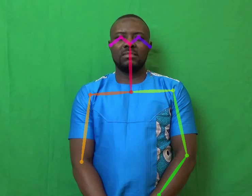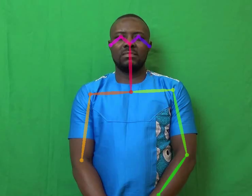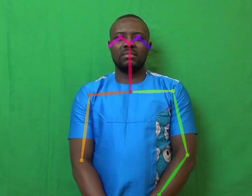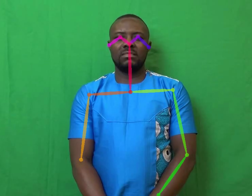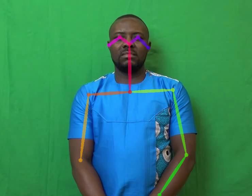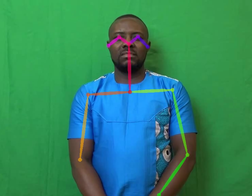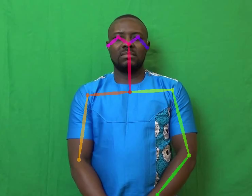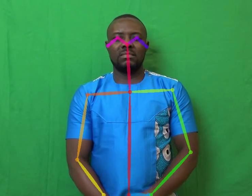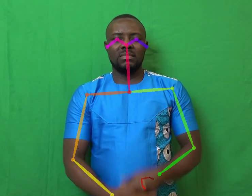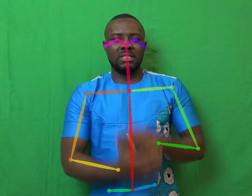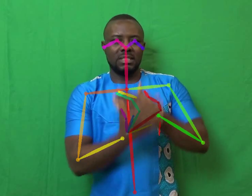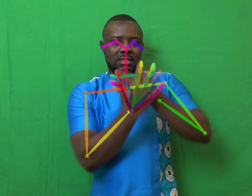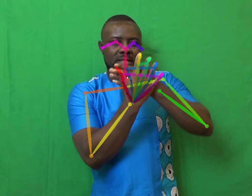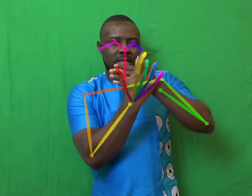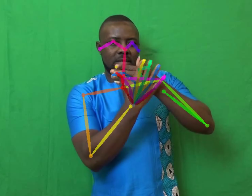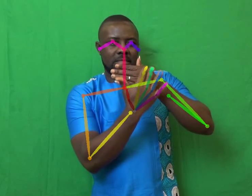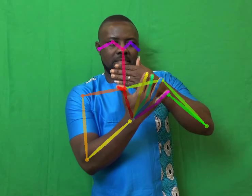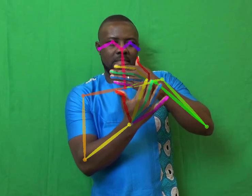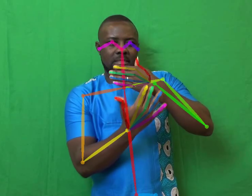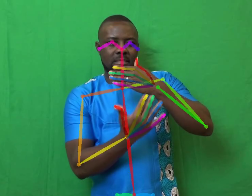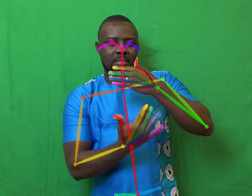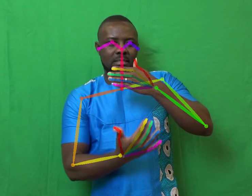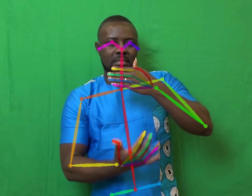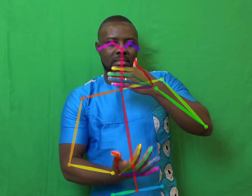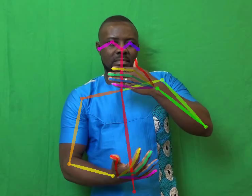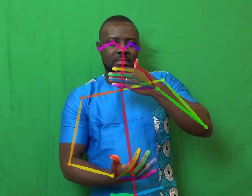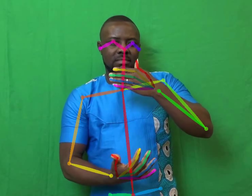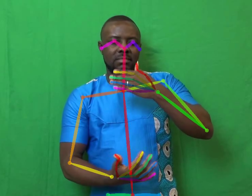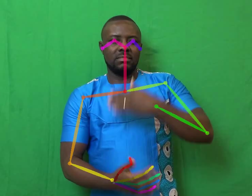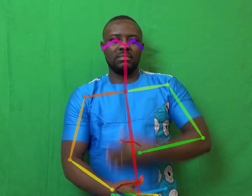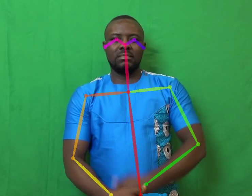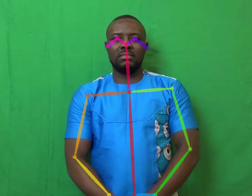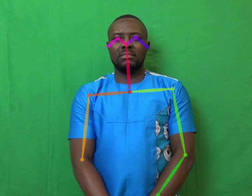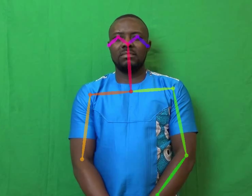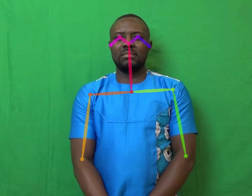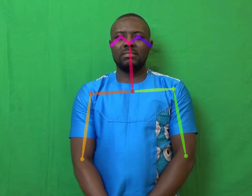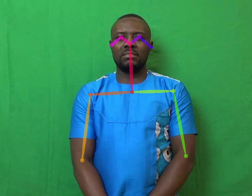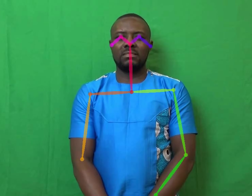blood